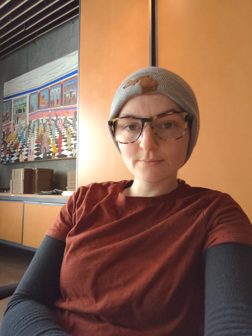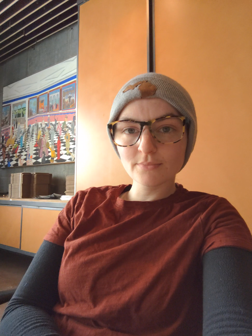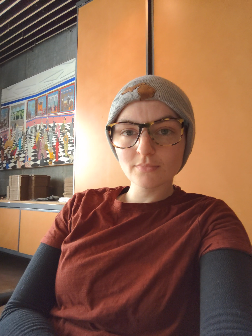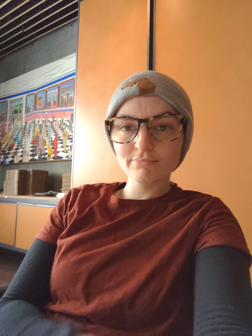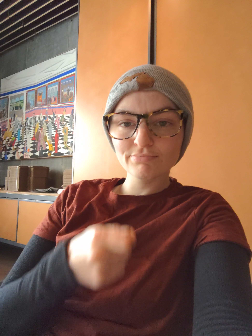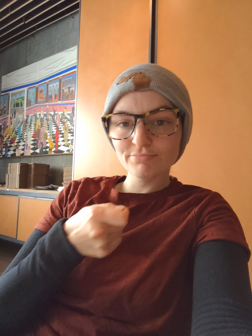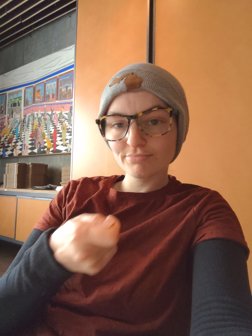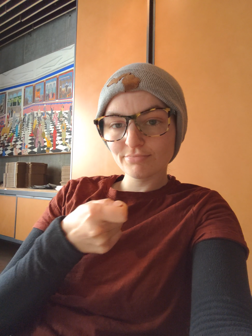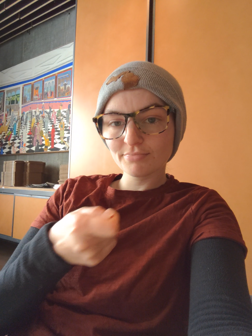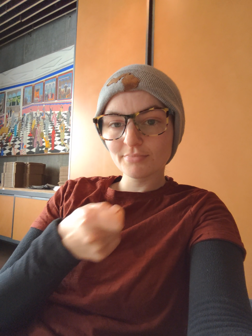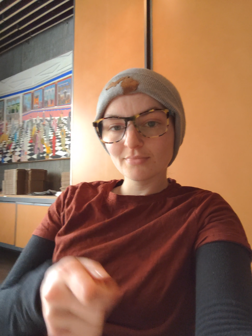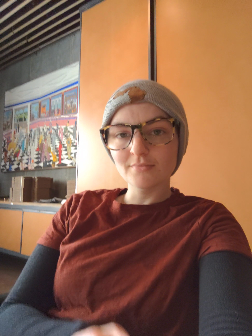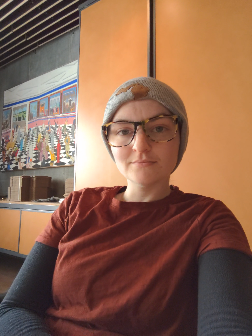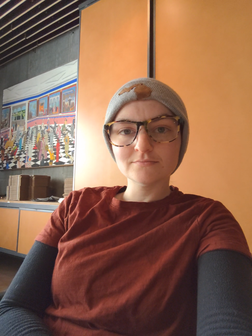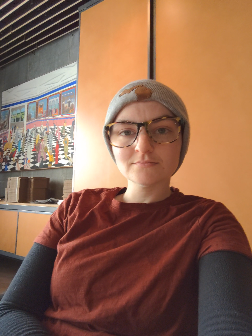vacuum